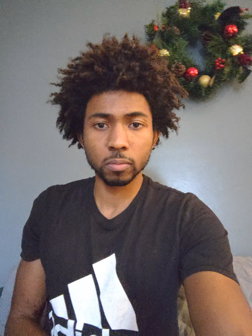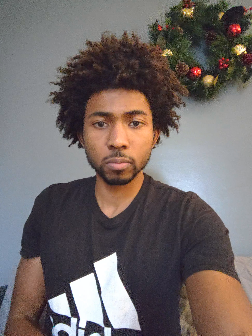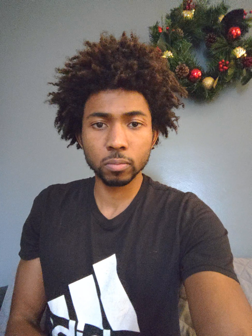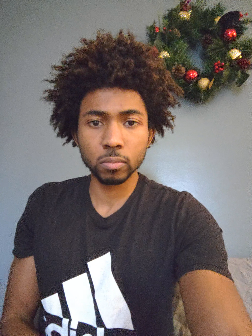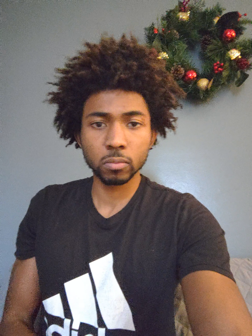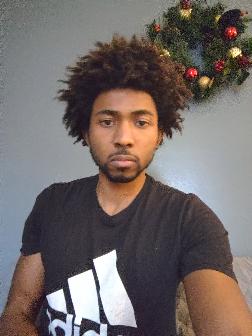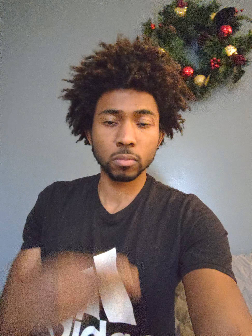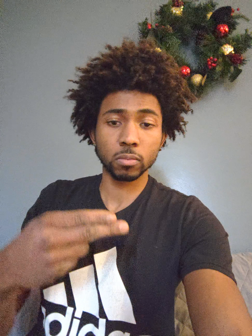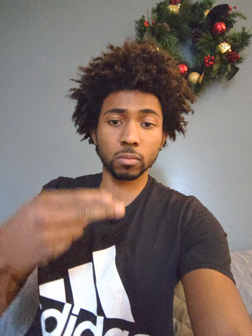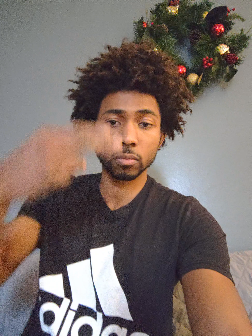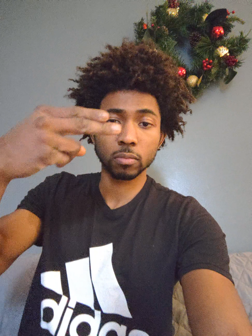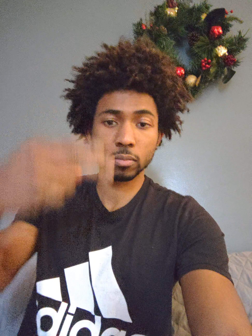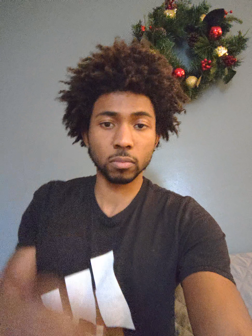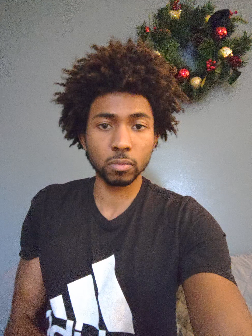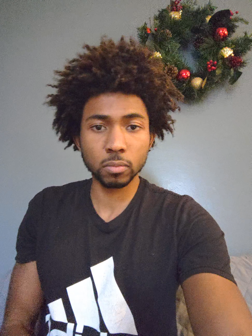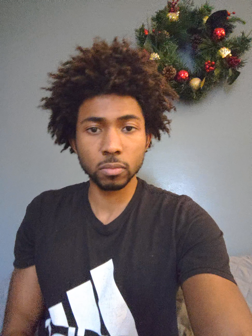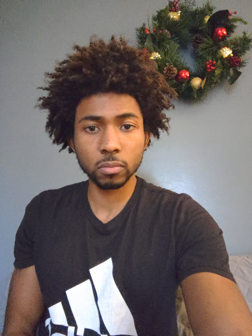high